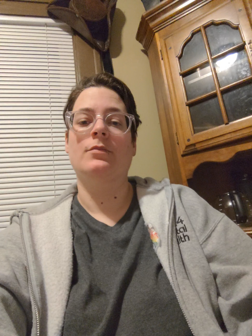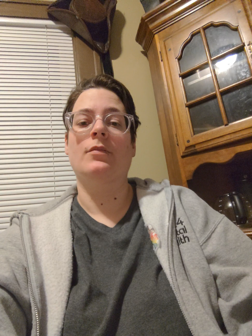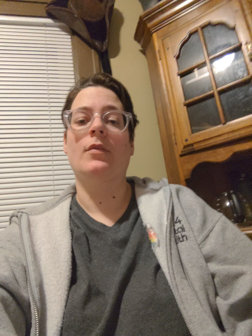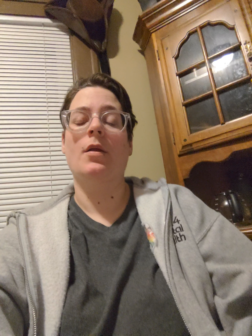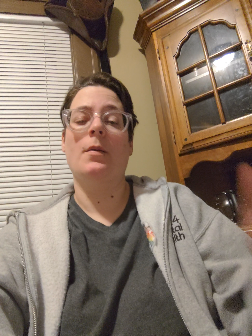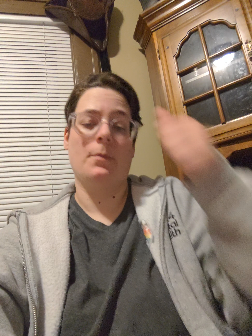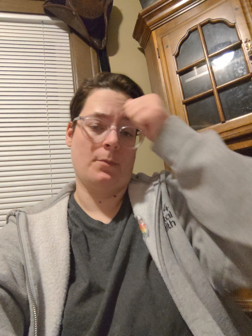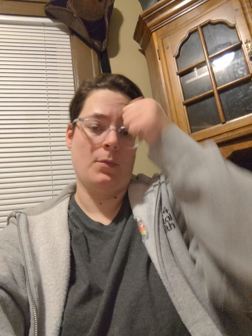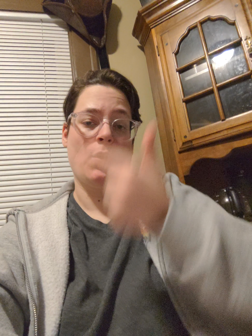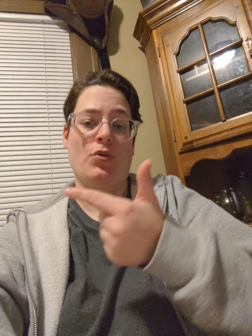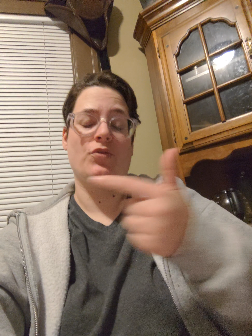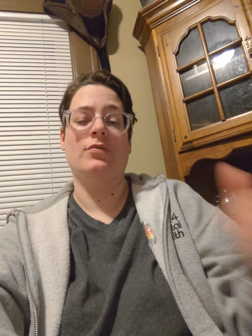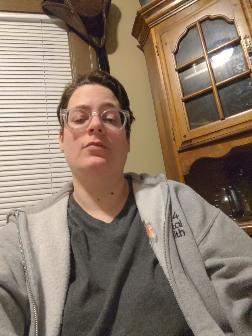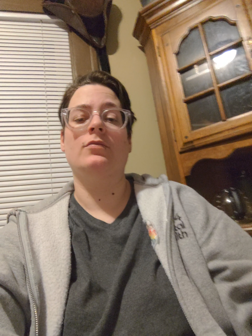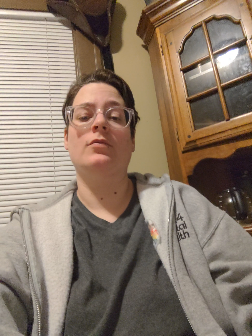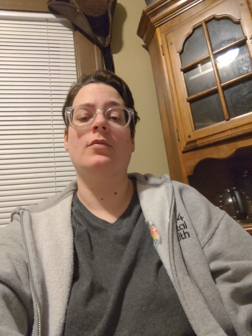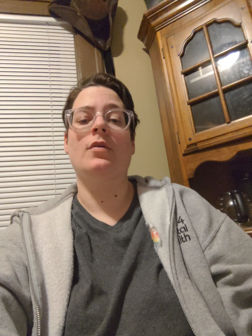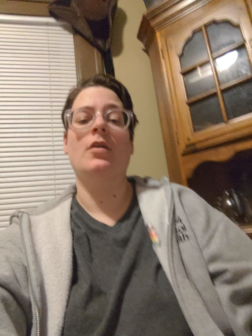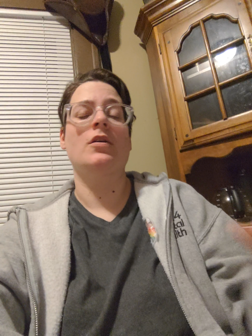brother